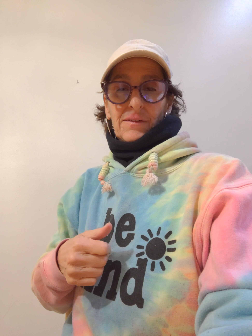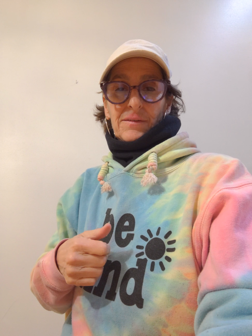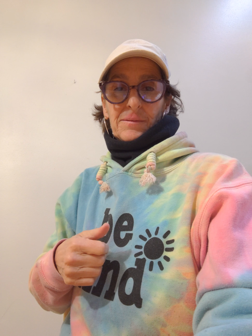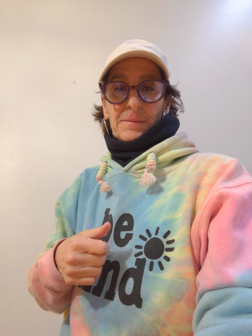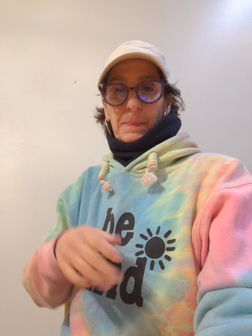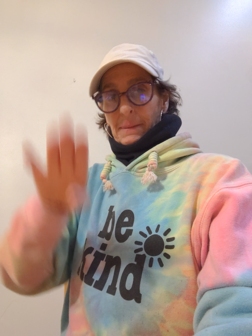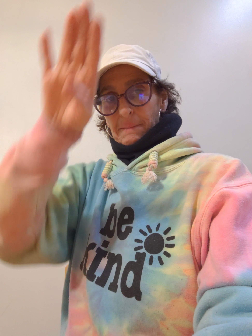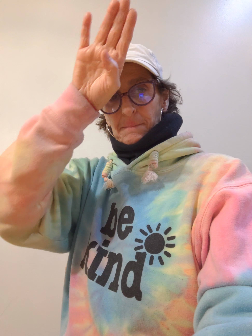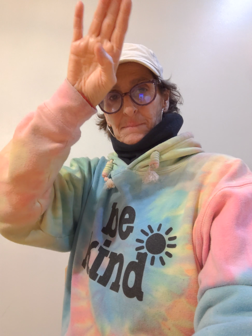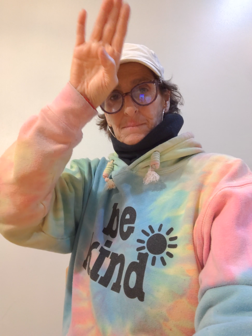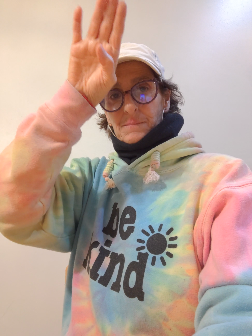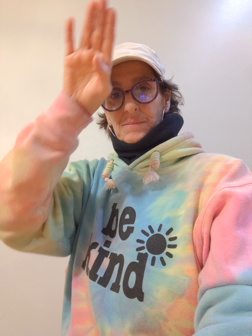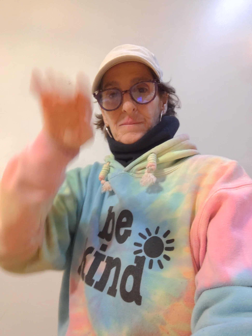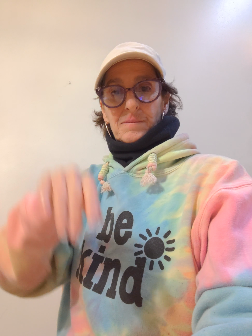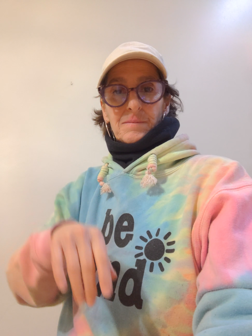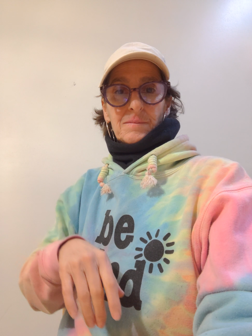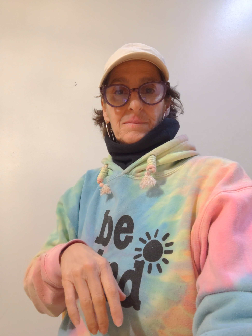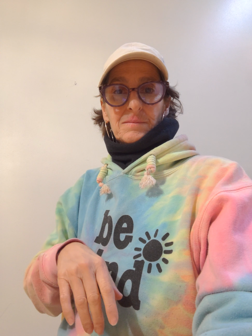fireman